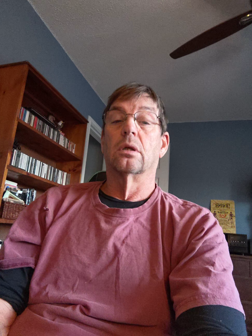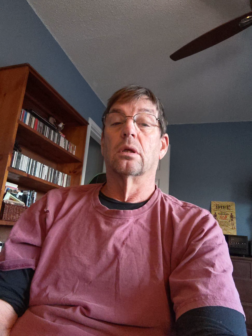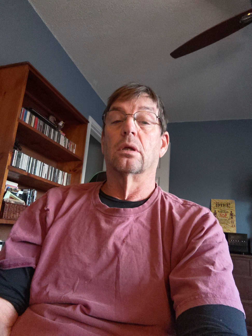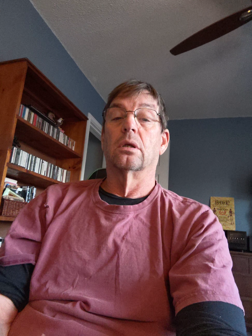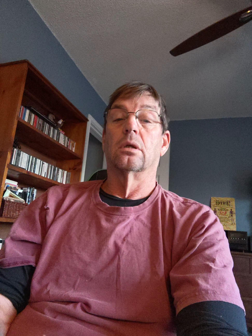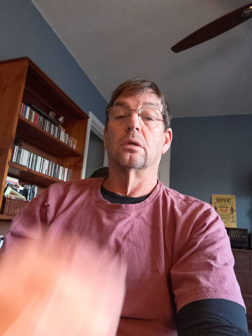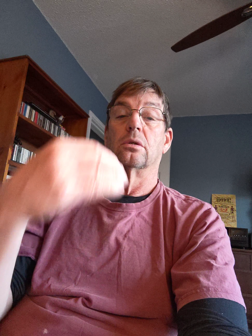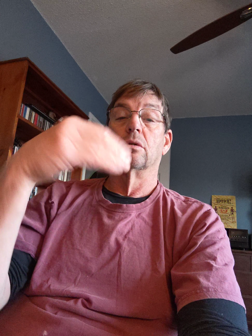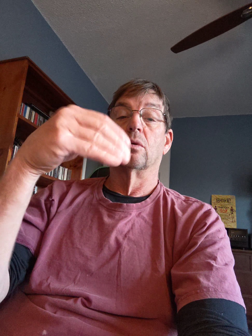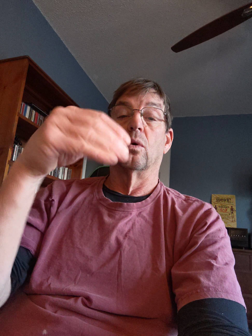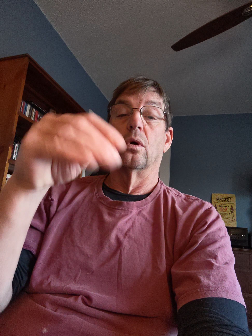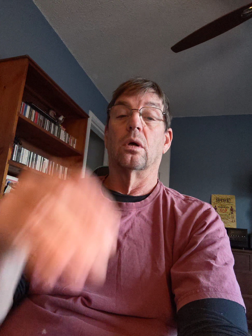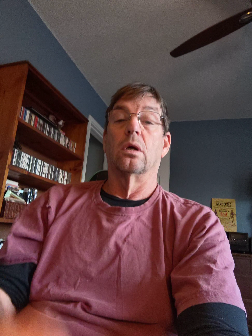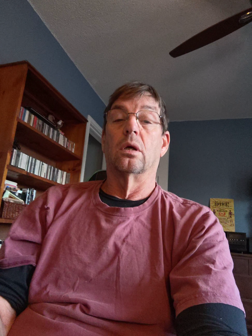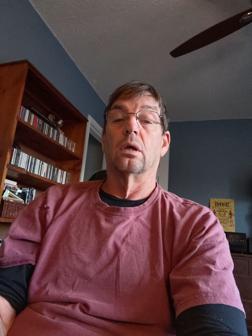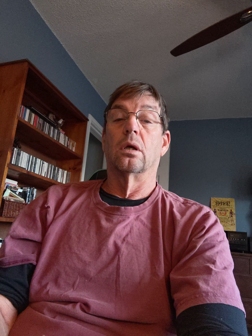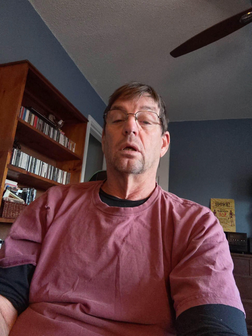store